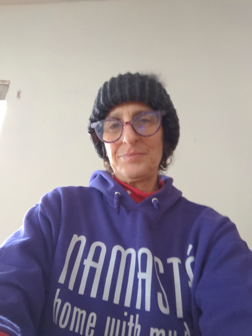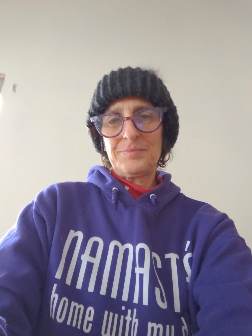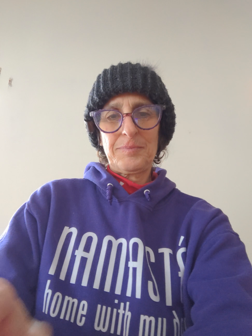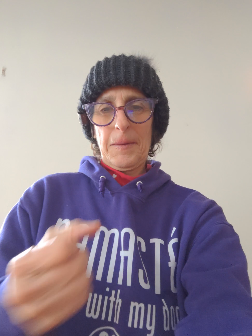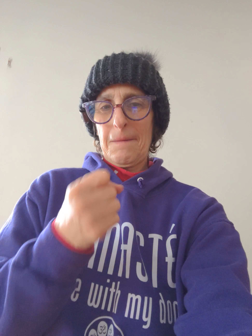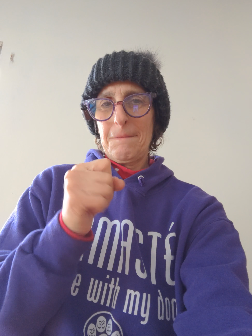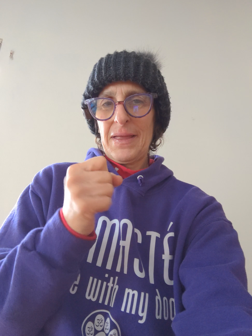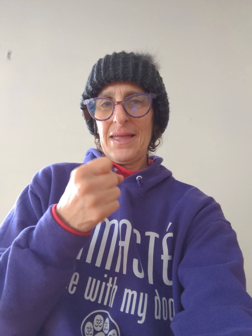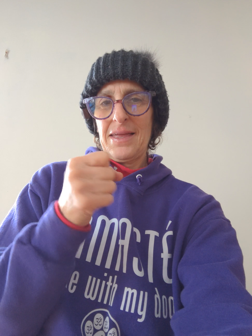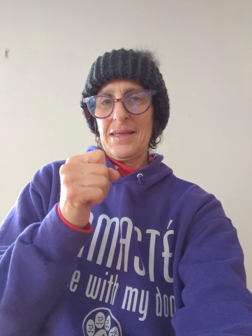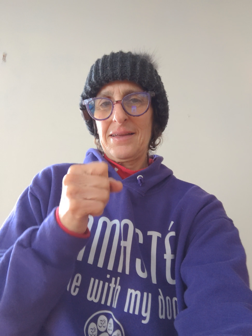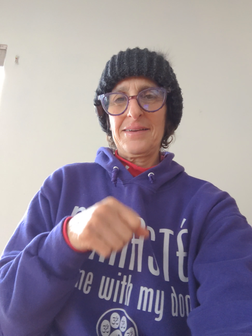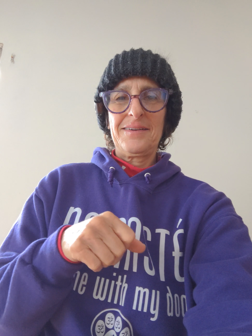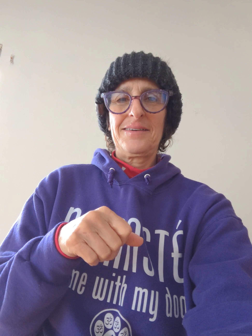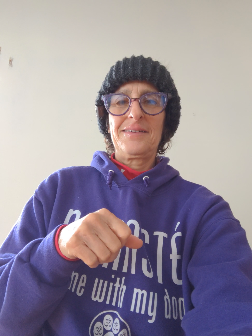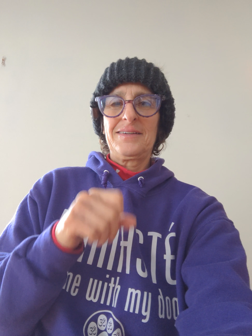make